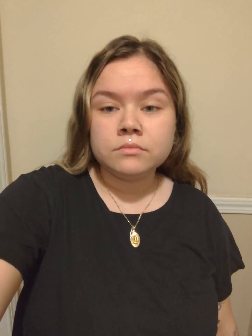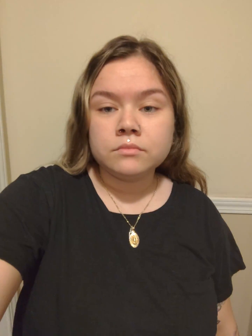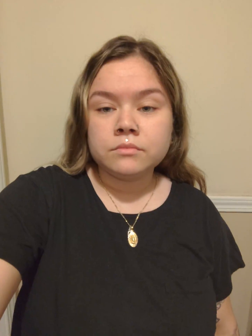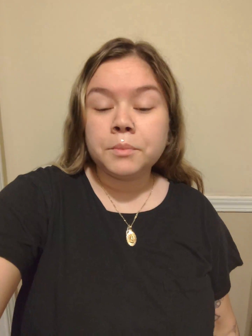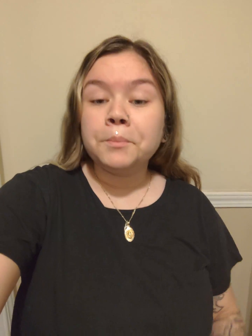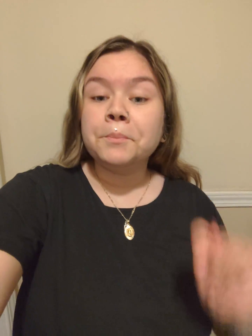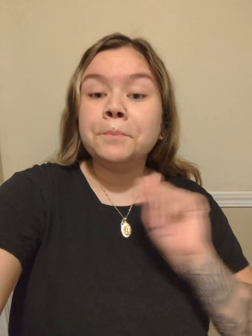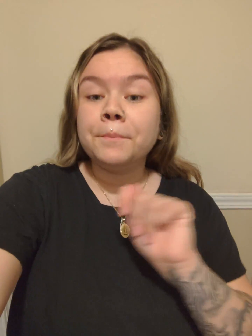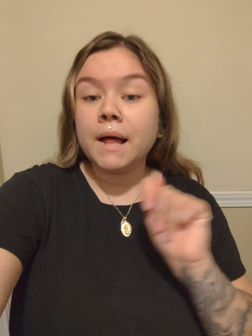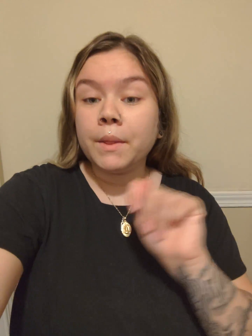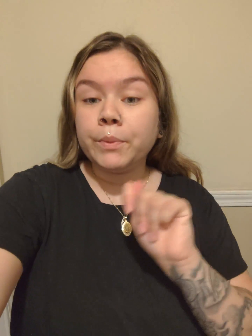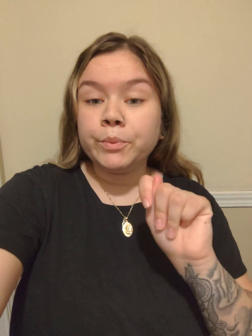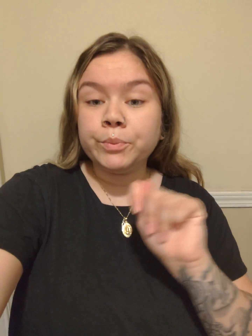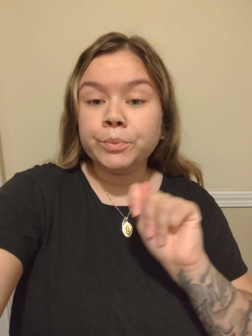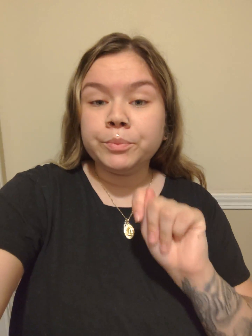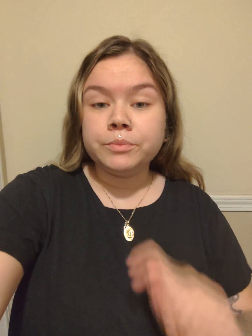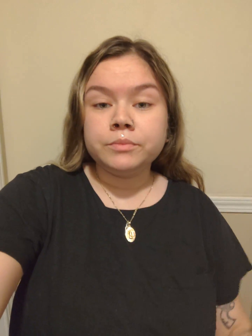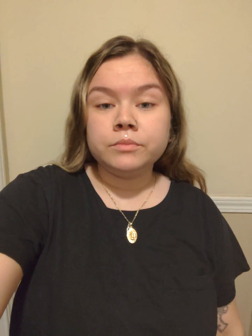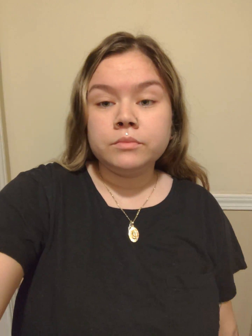bathroom